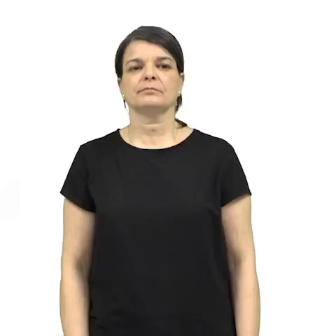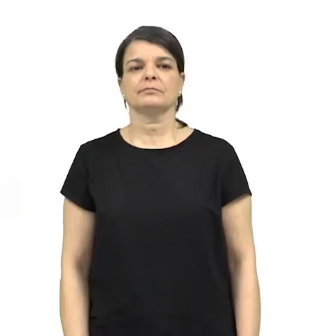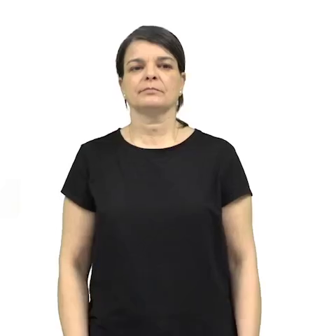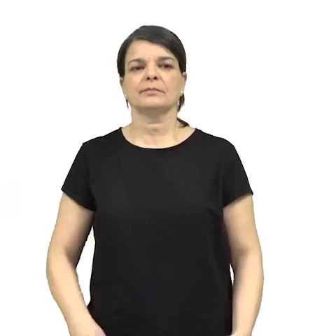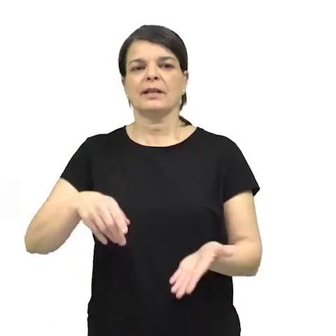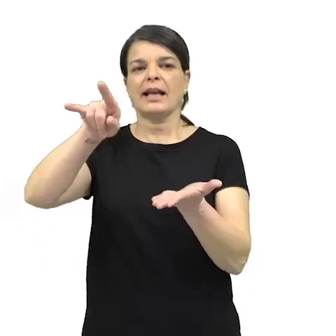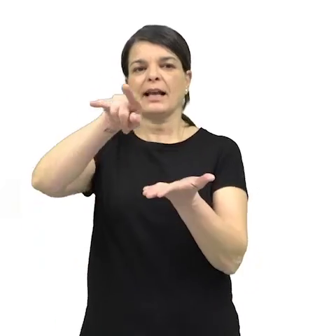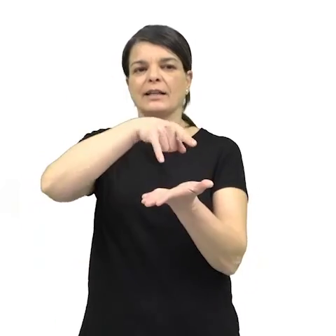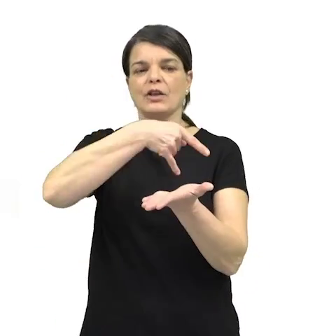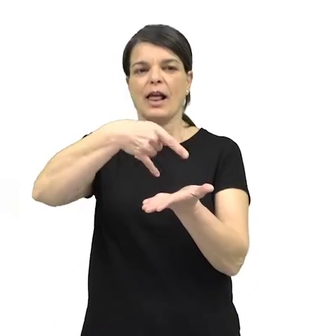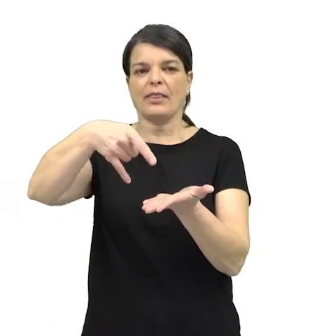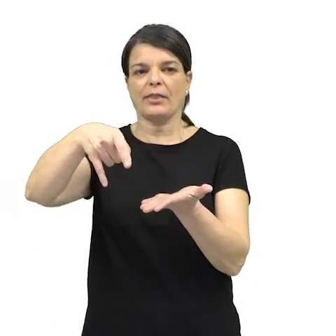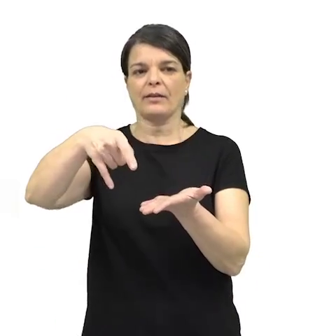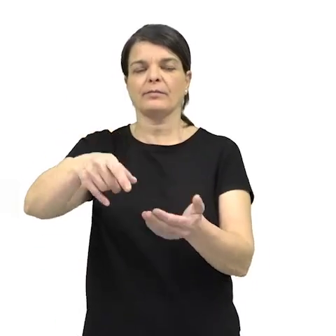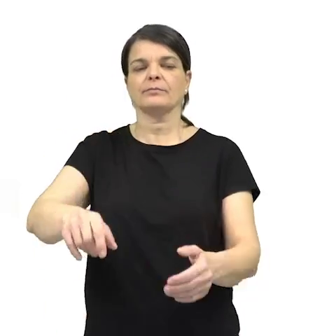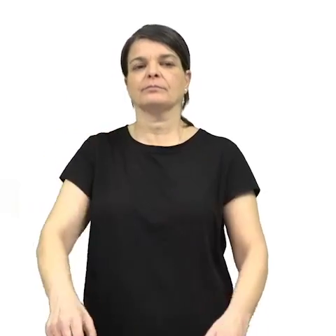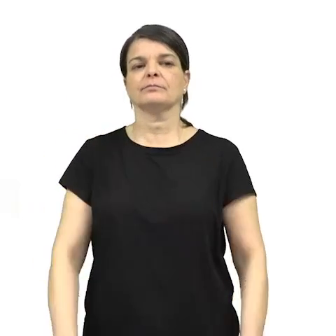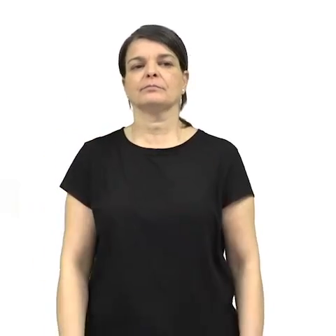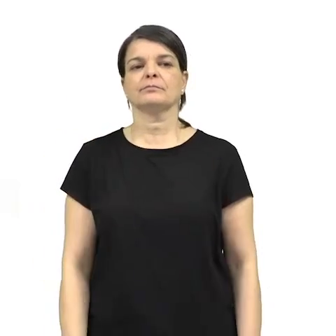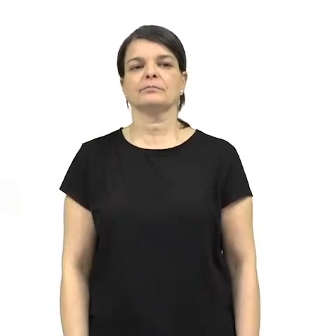resonancia